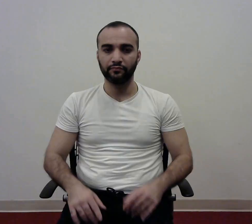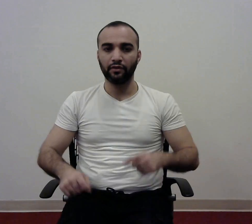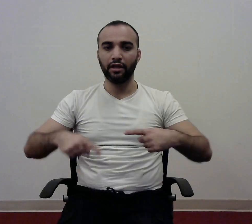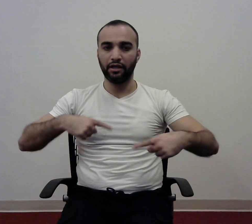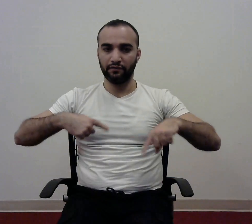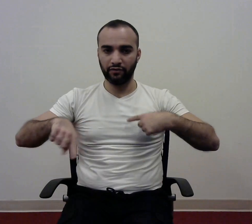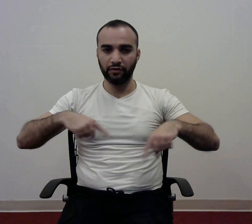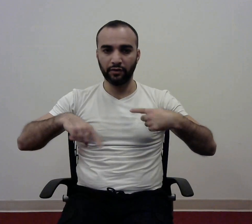futbol